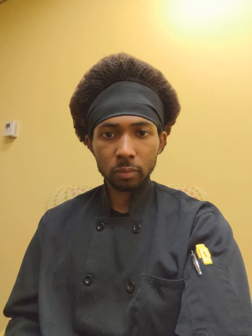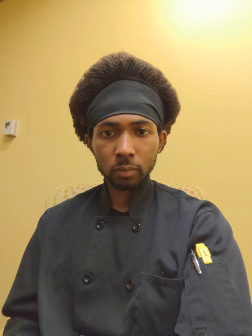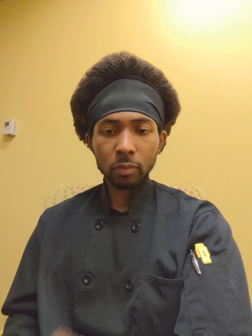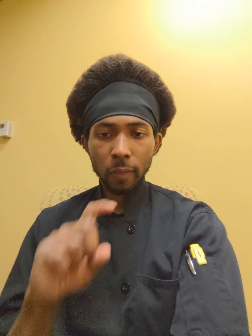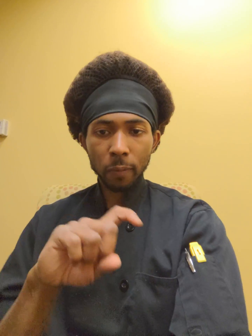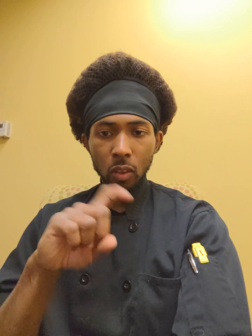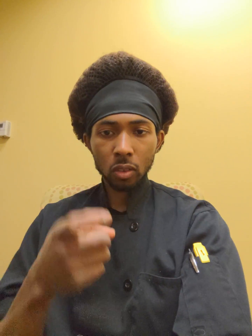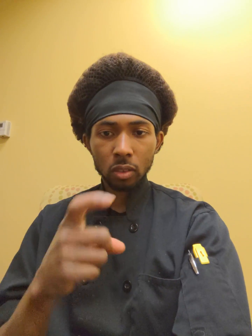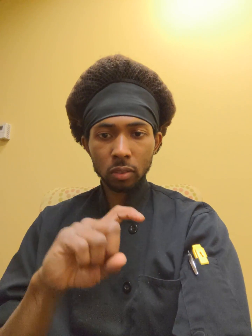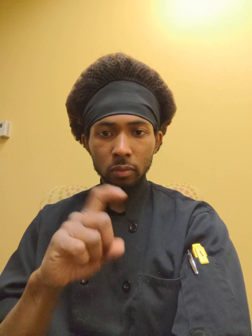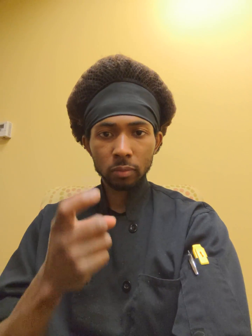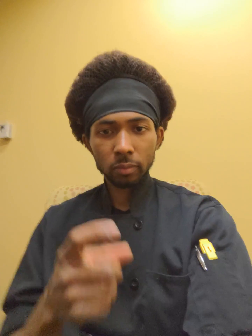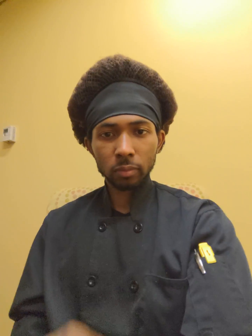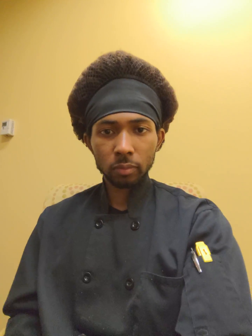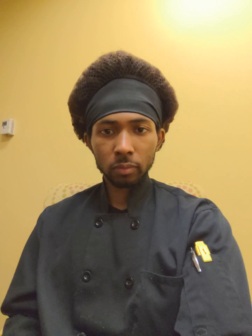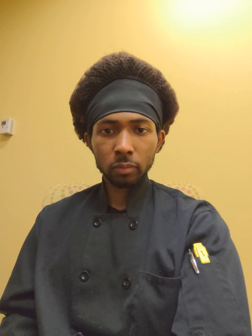friend